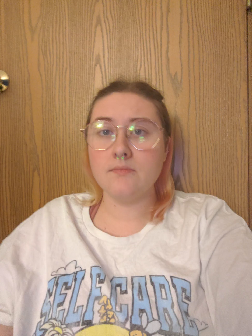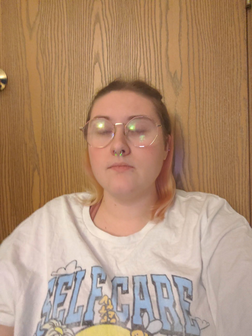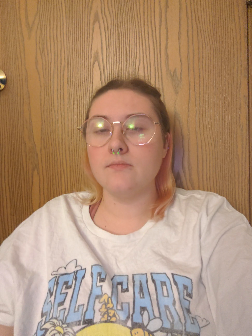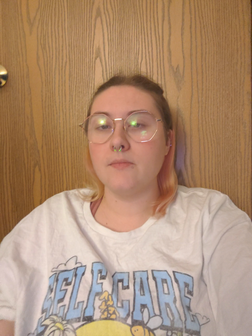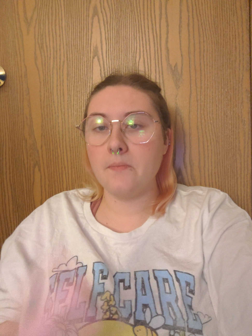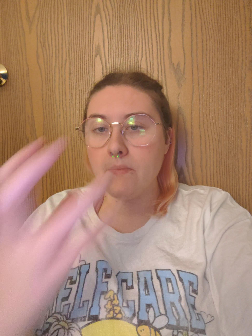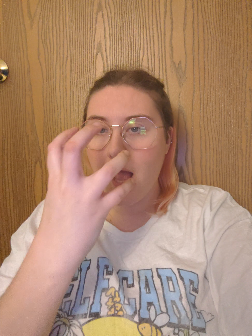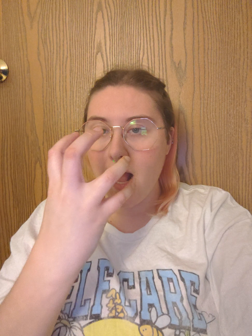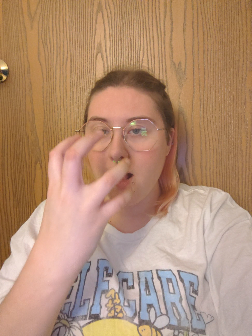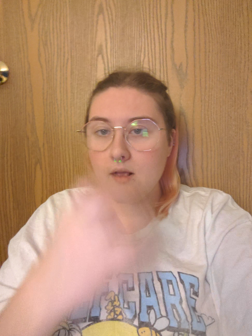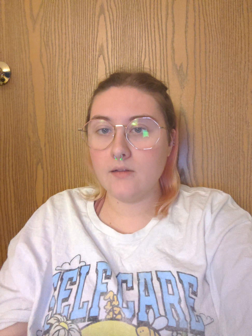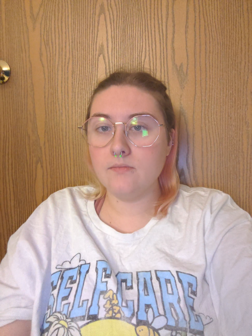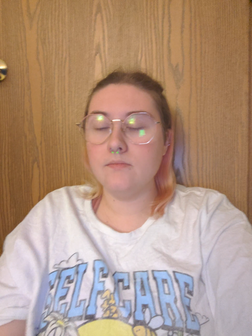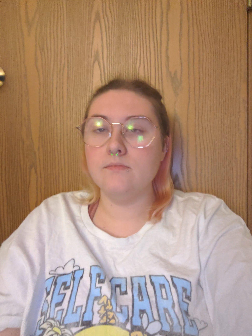mad